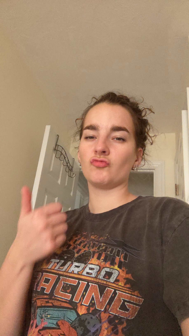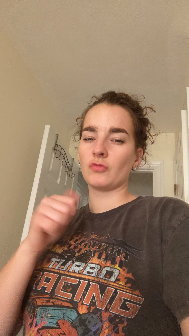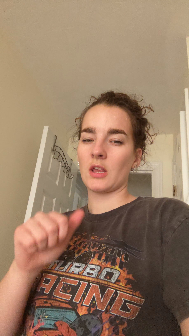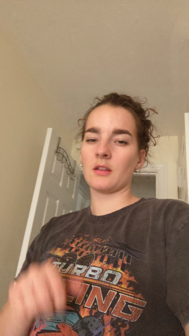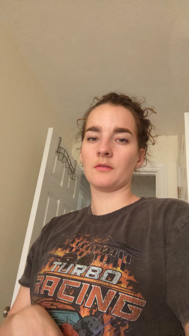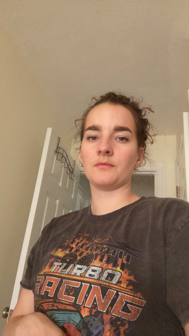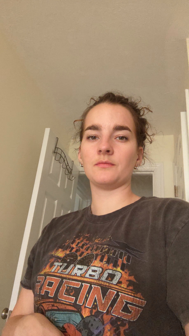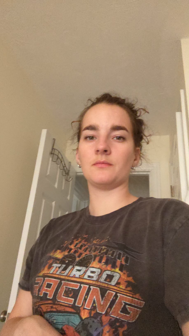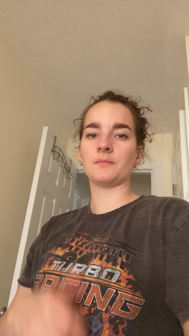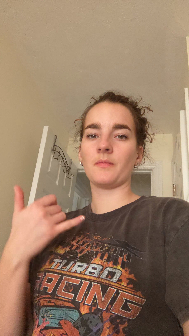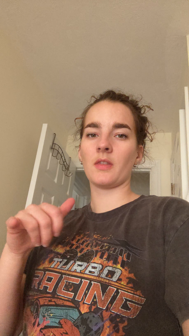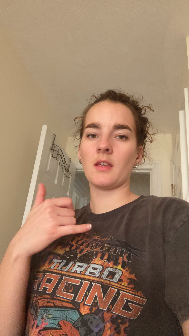play